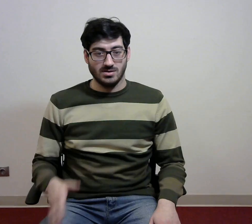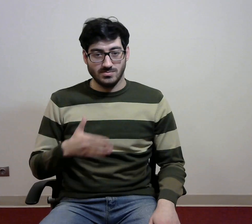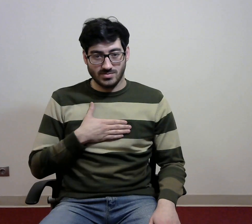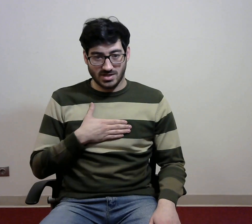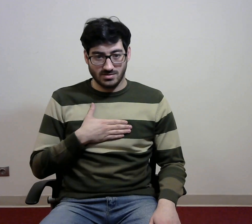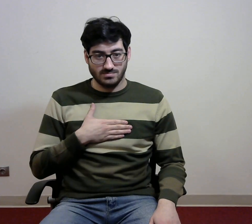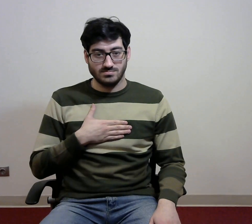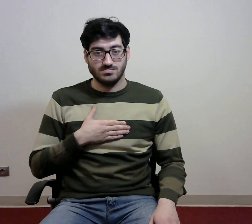mən